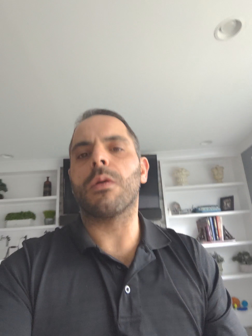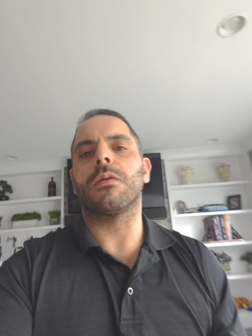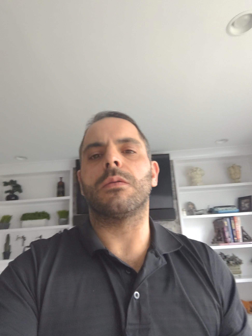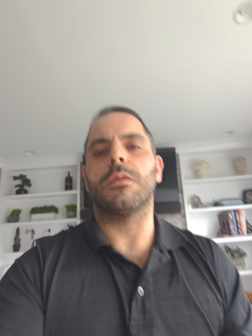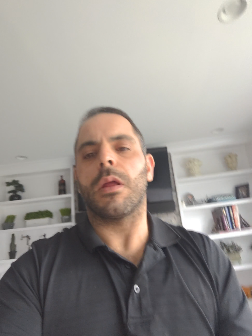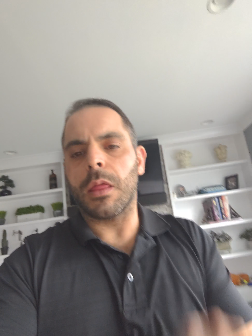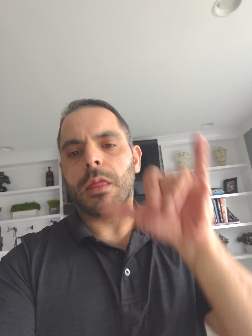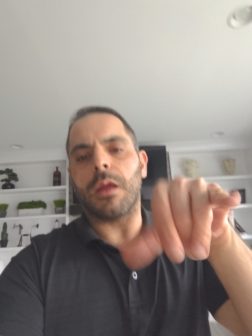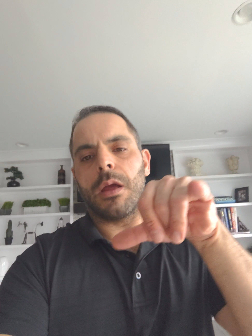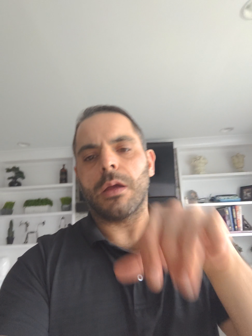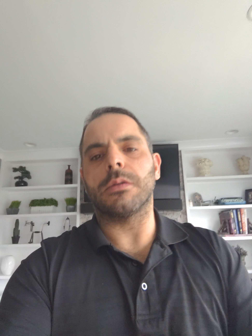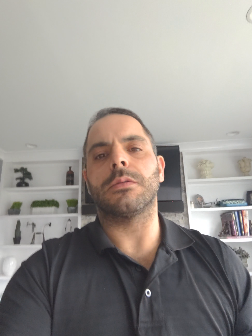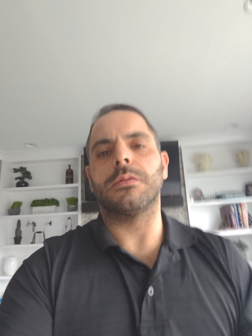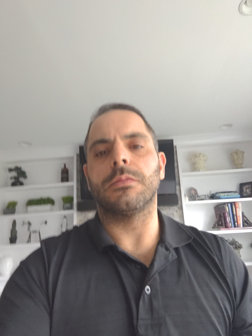that